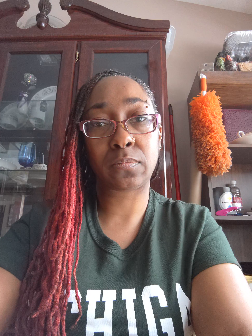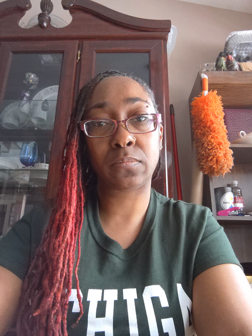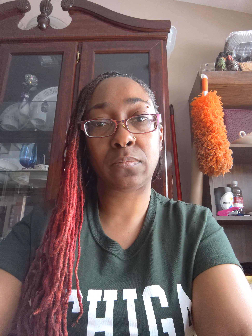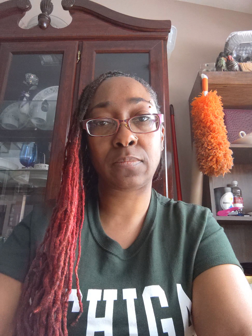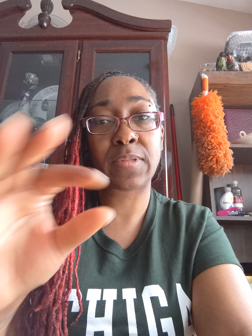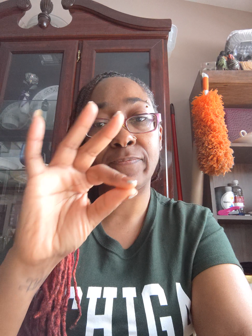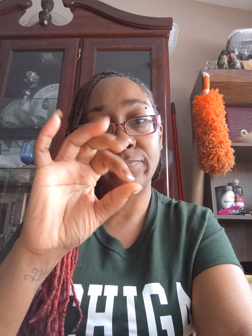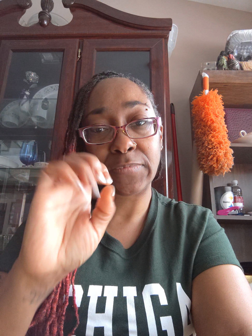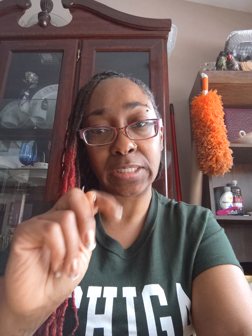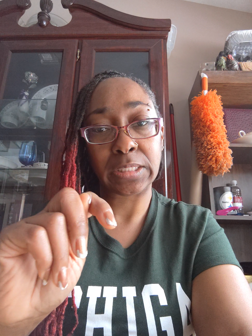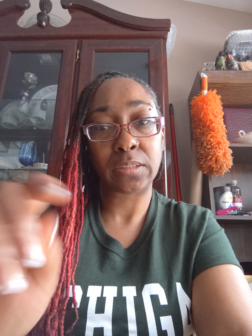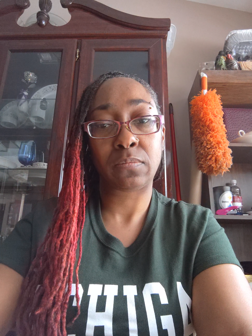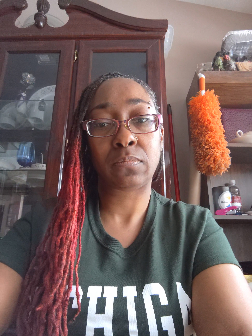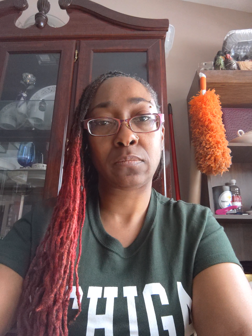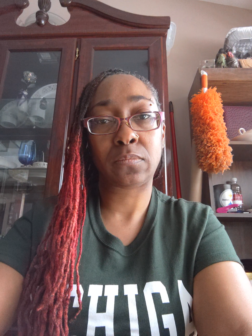feet